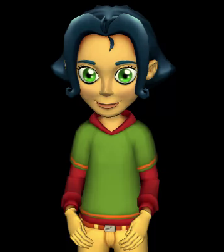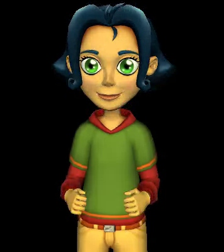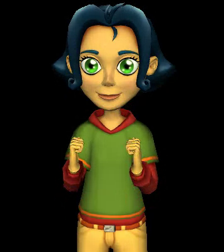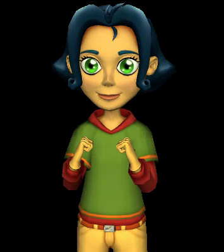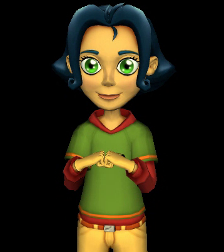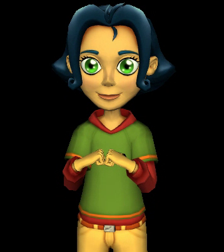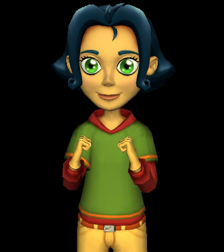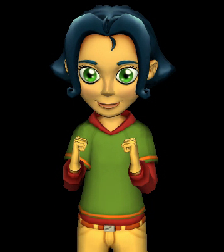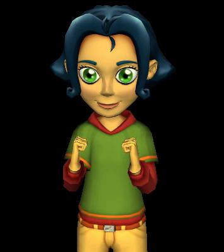حسنا